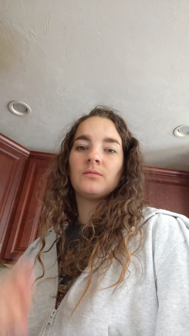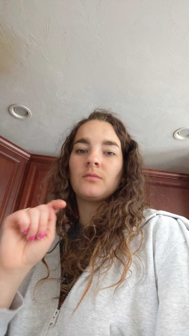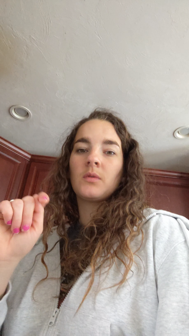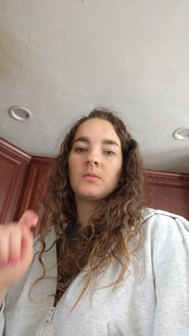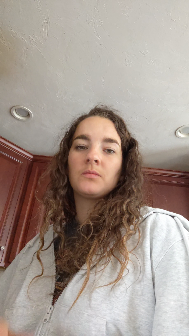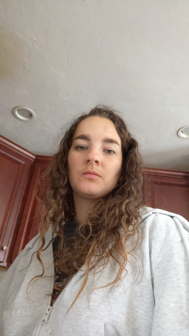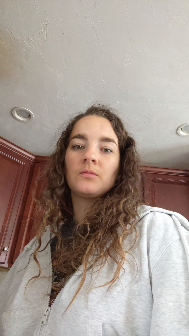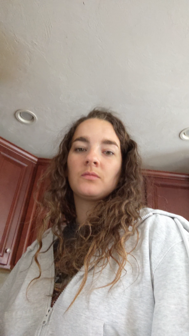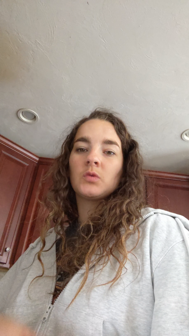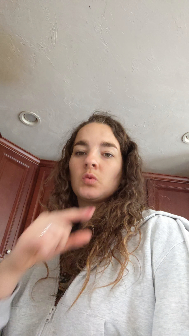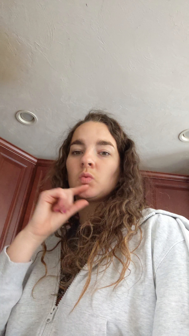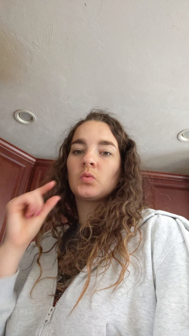glue